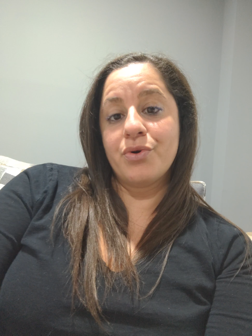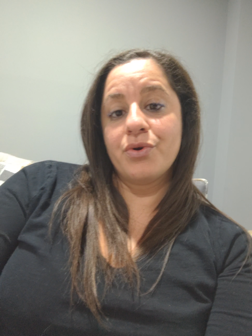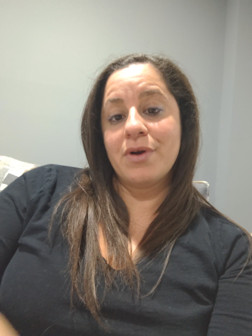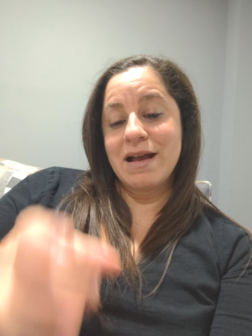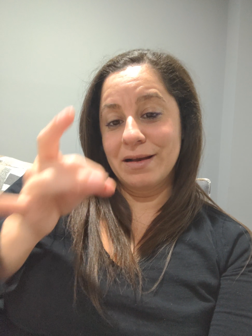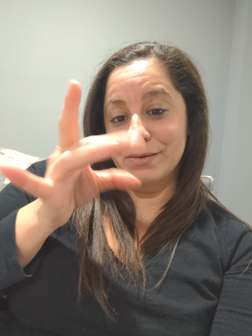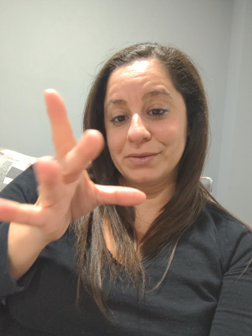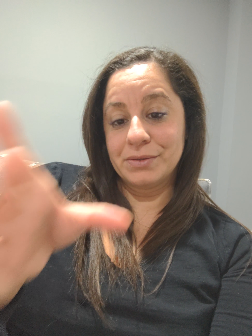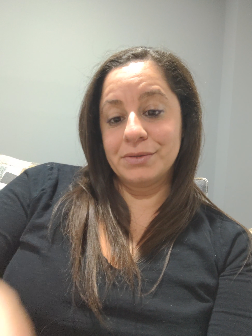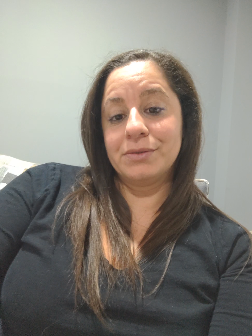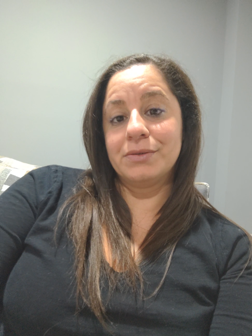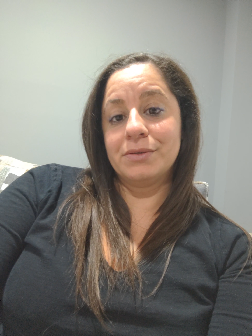hate